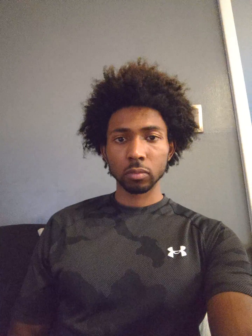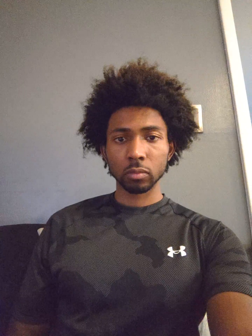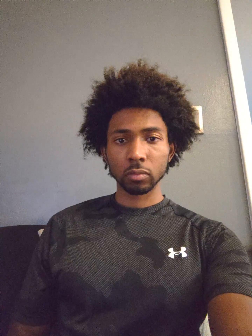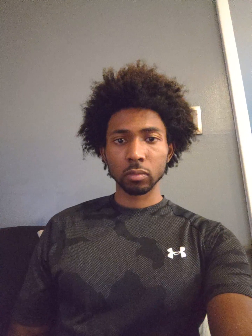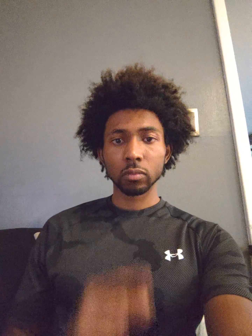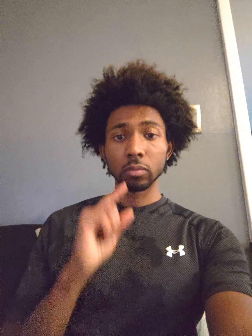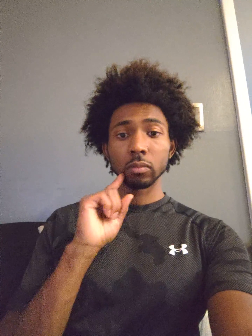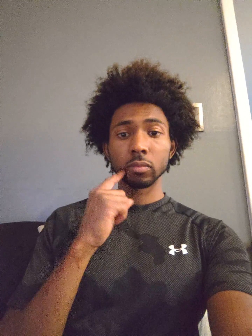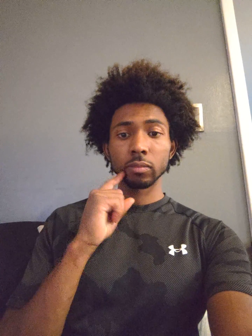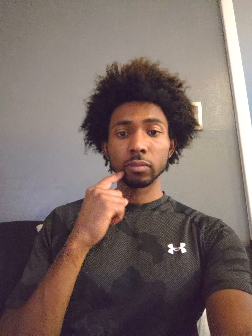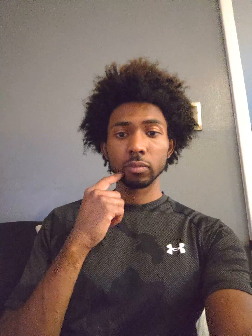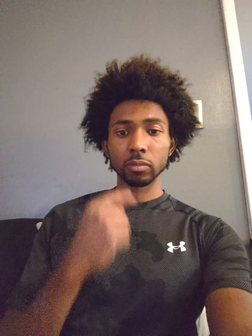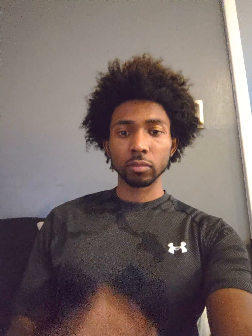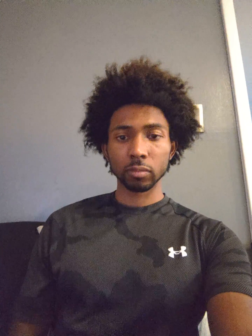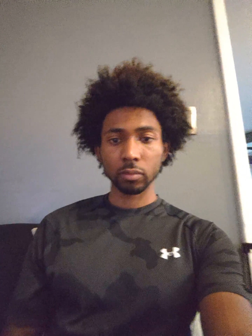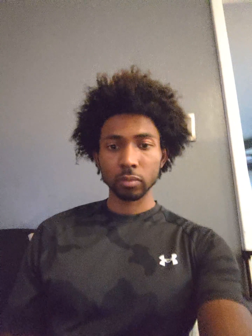candy